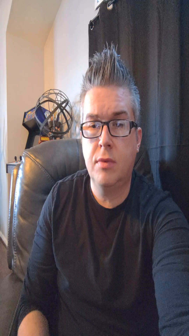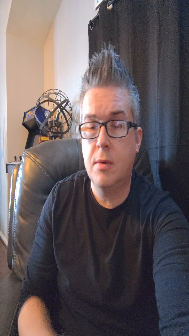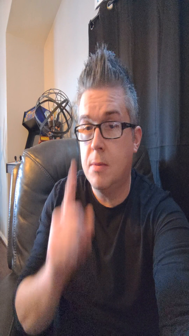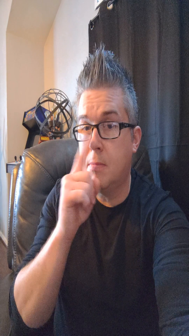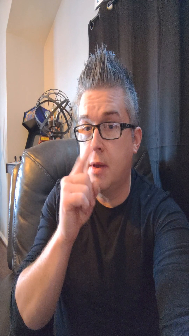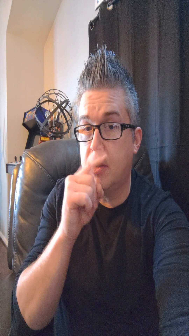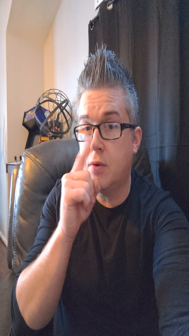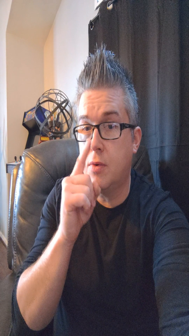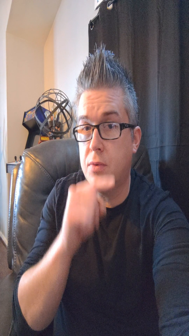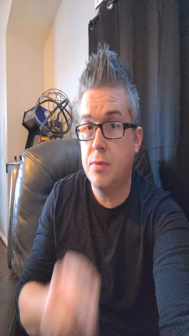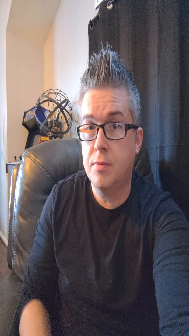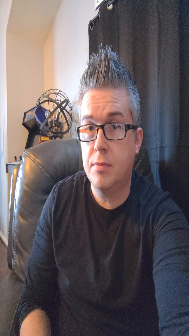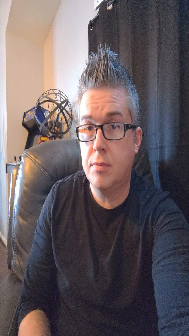mouse